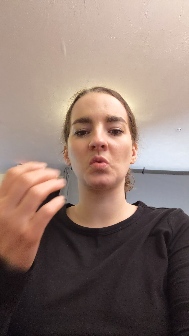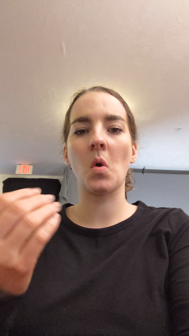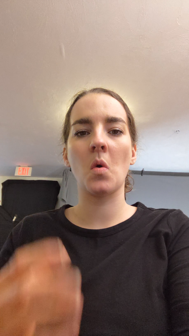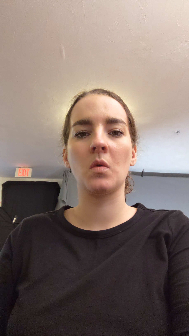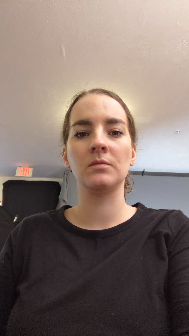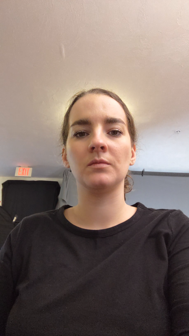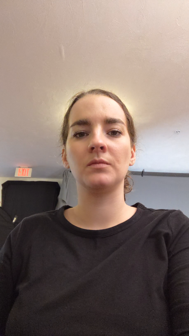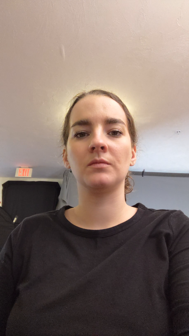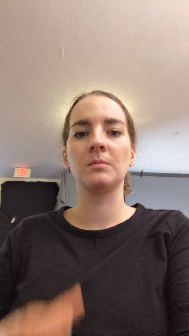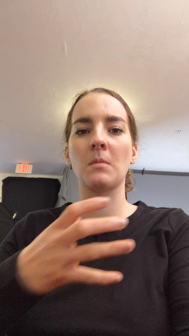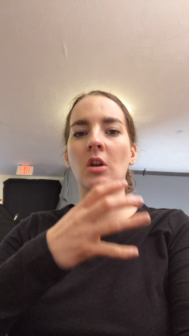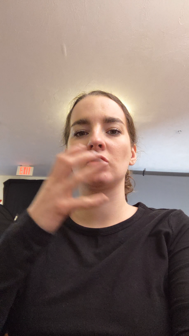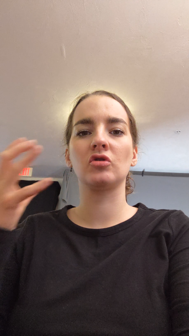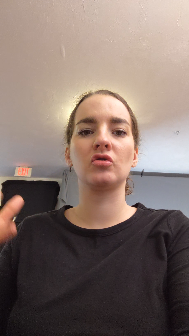much